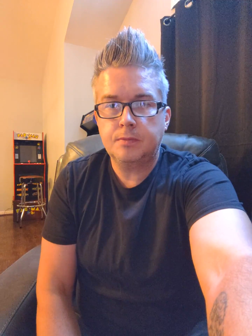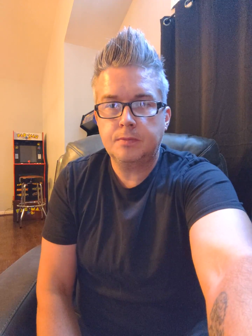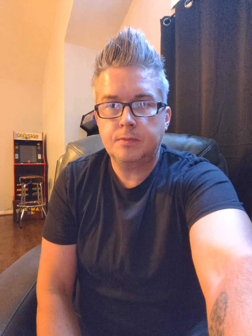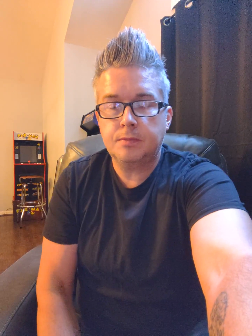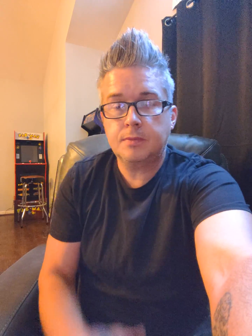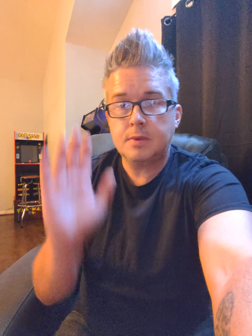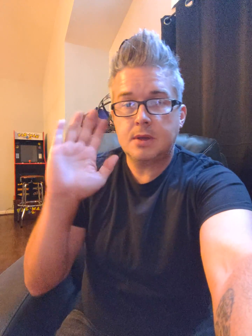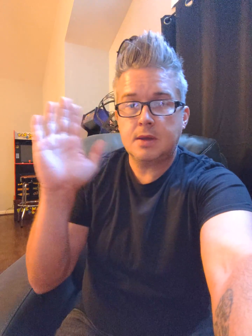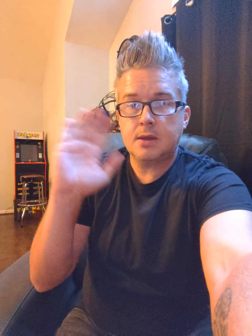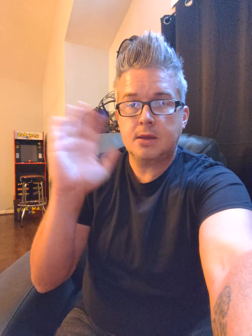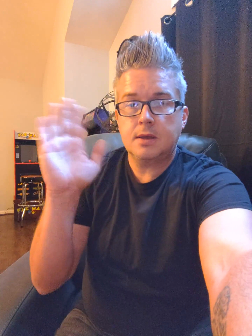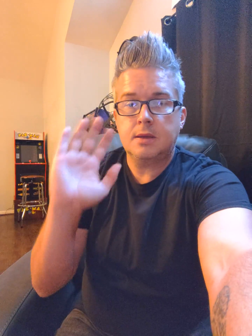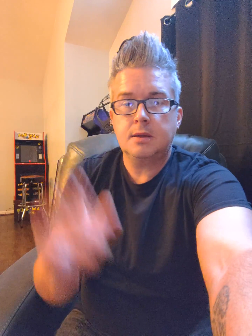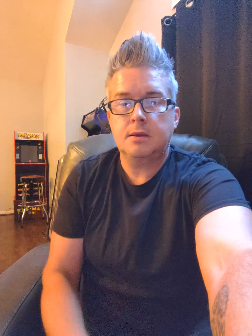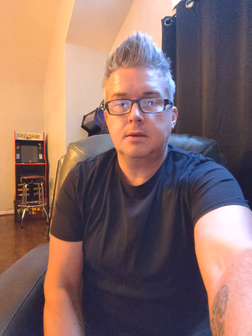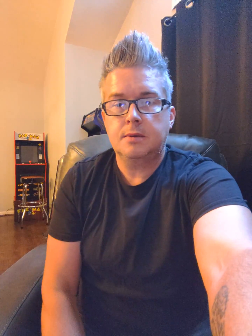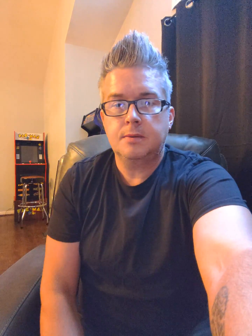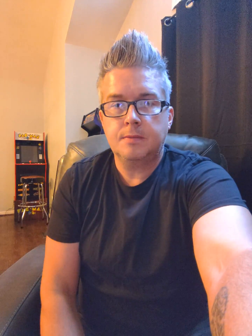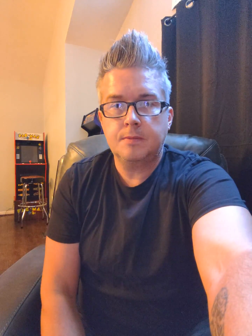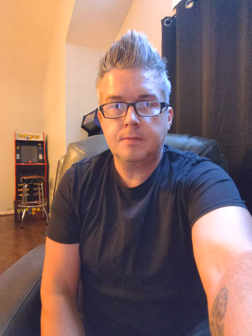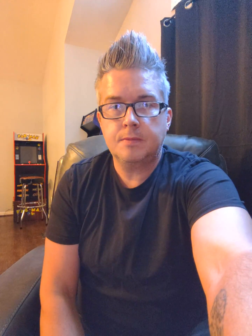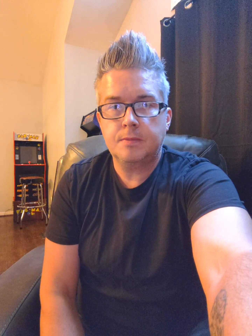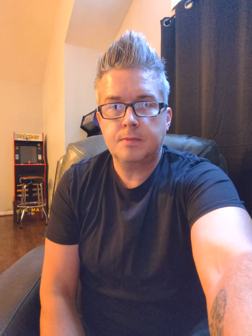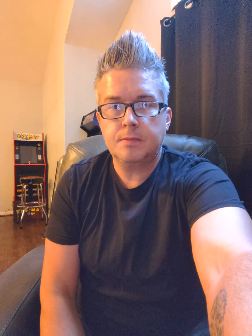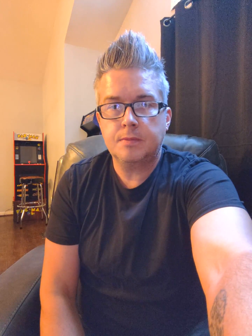hi